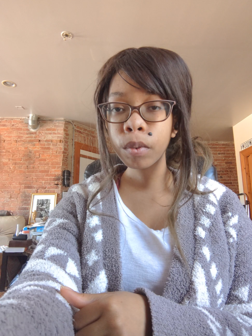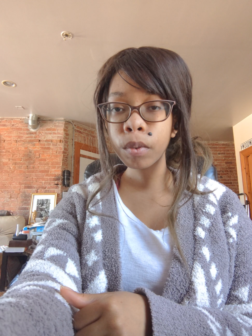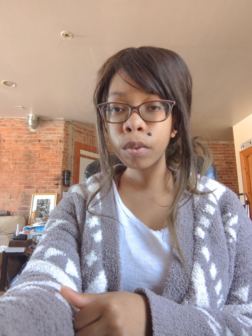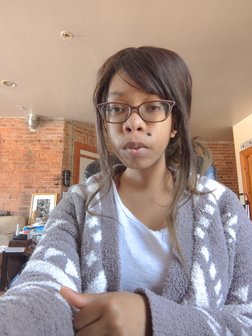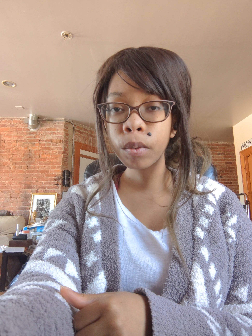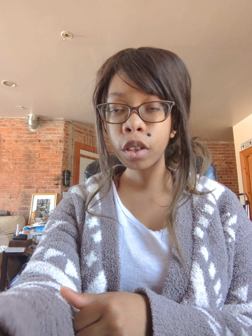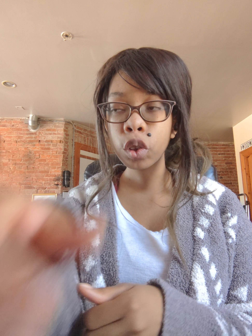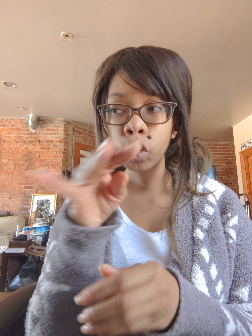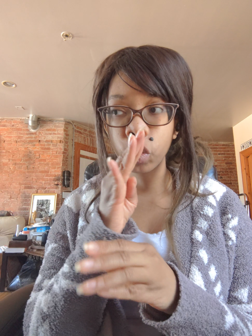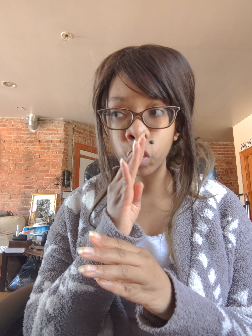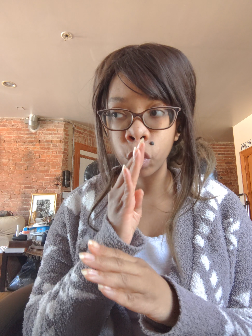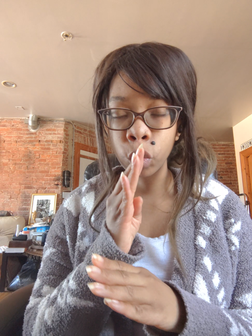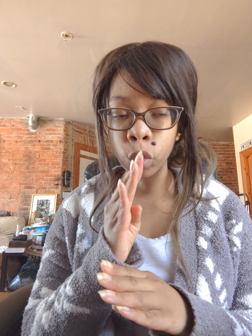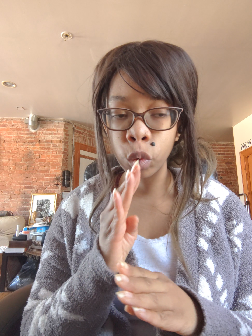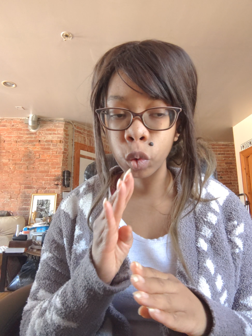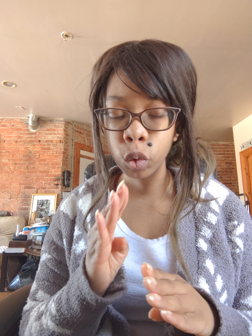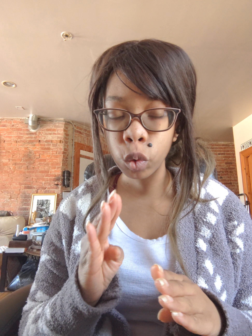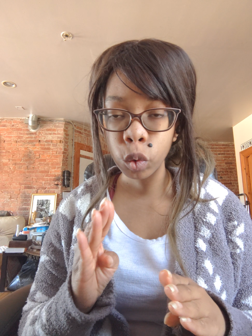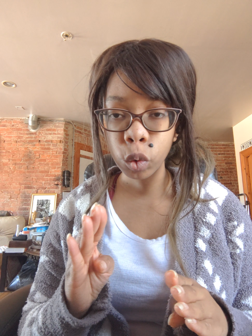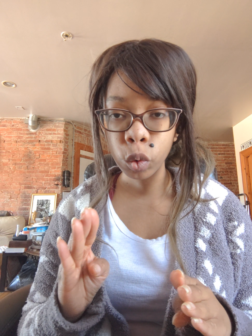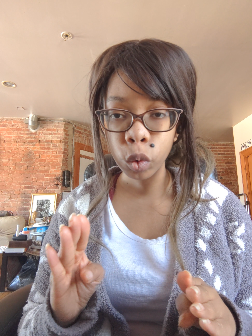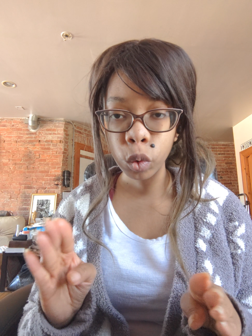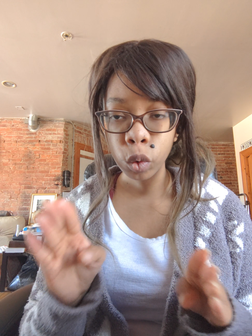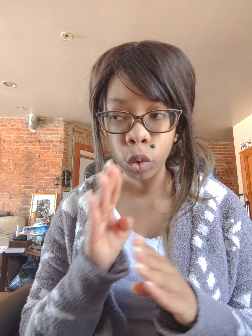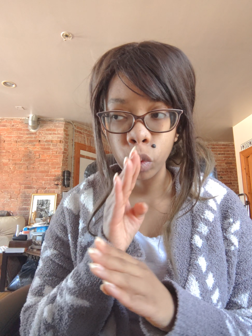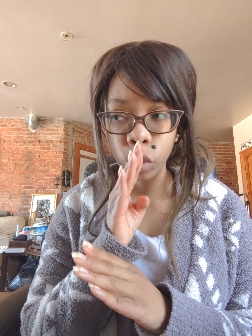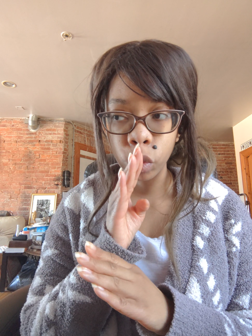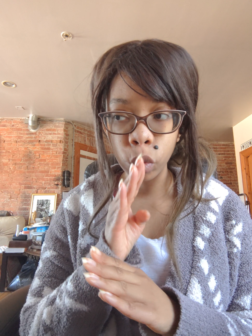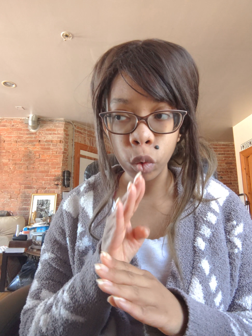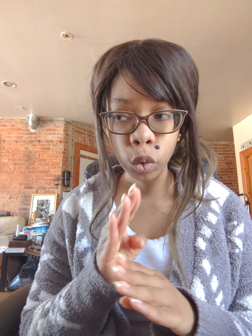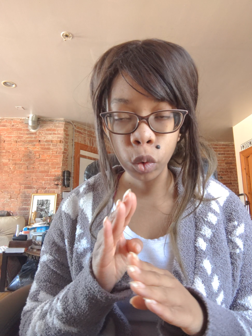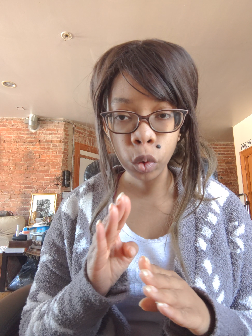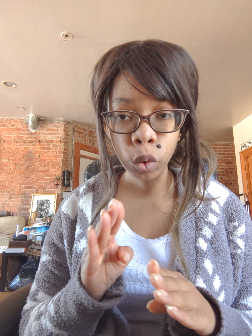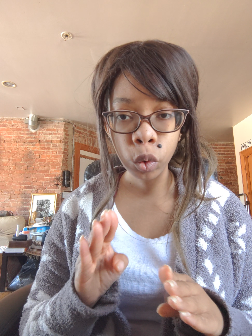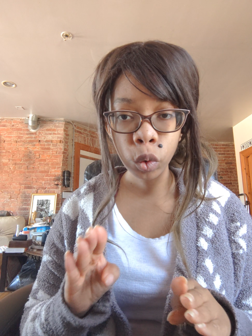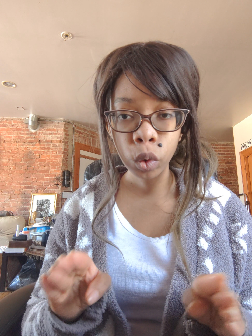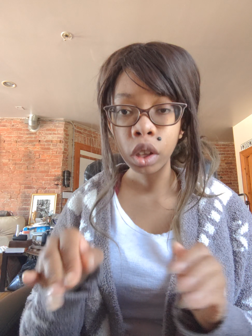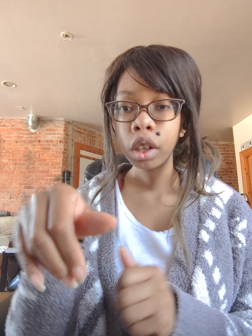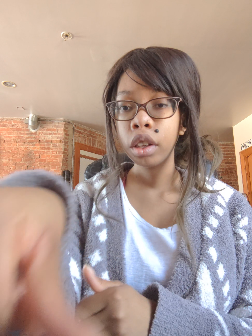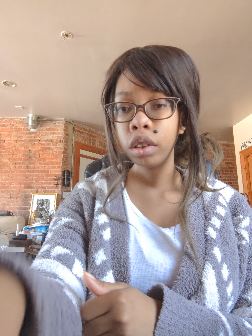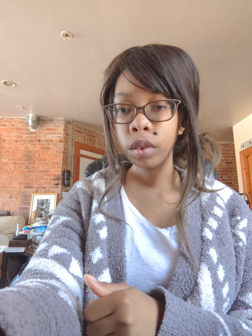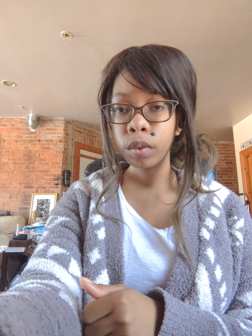quiet